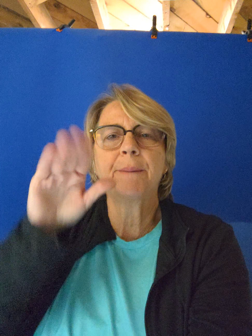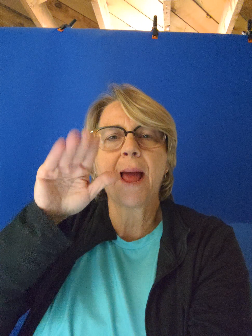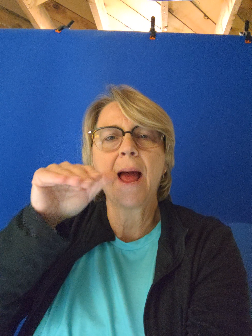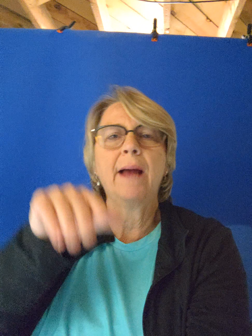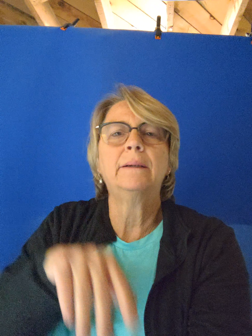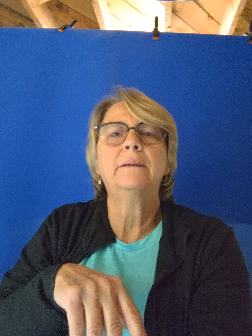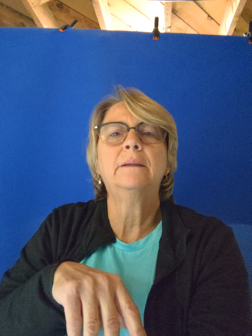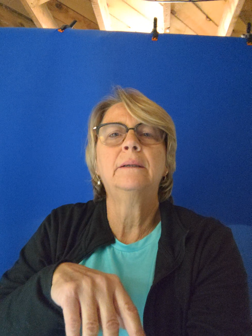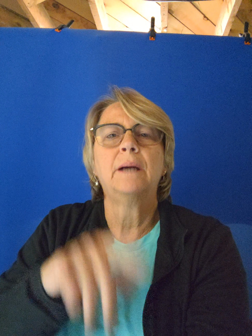bye